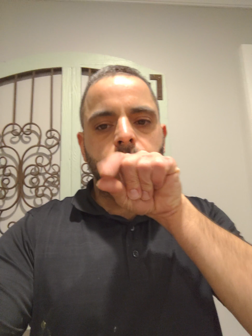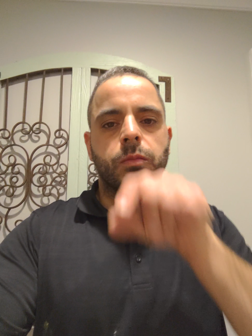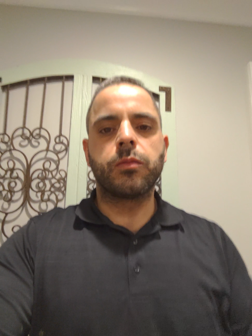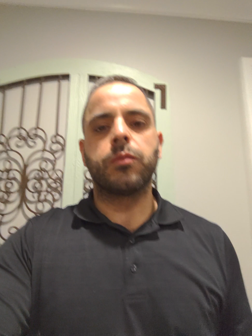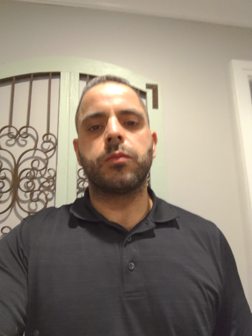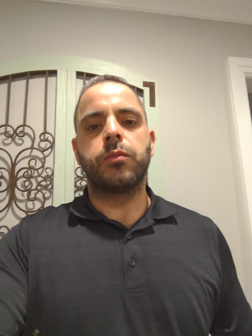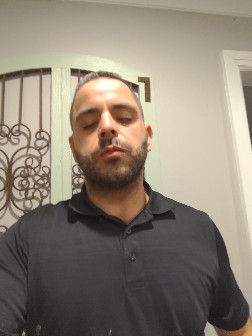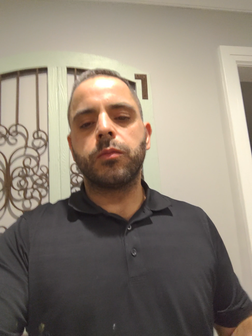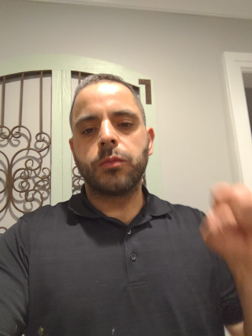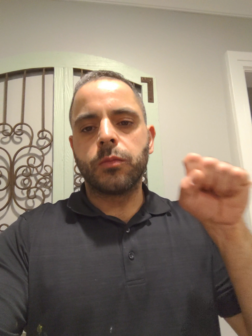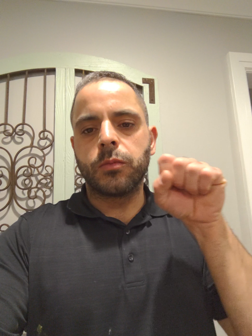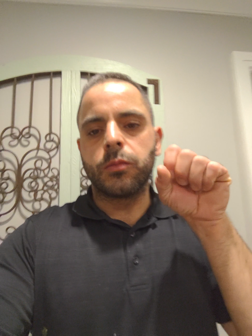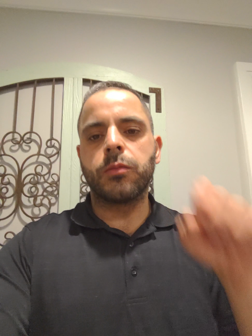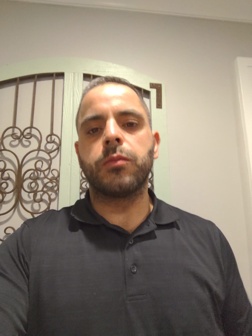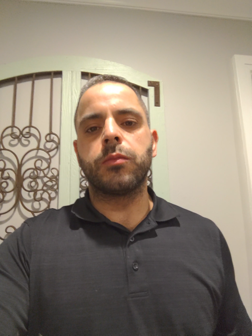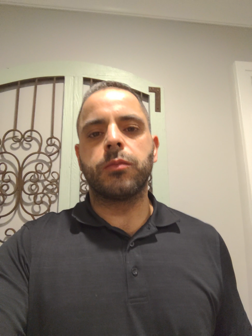carrot